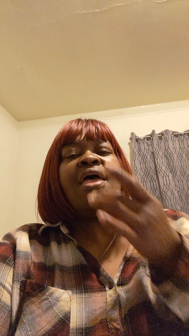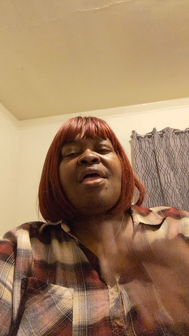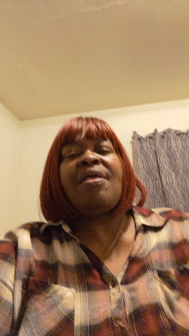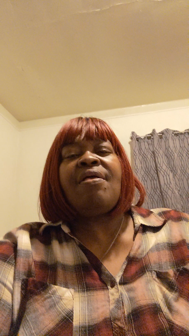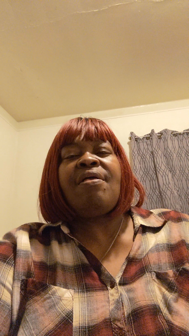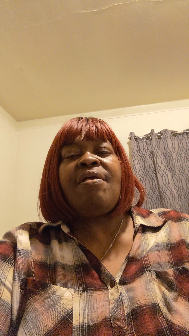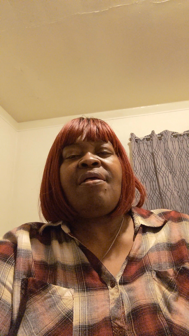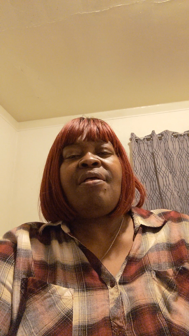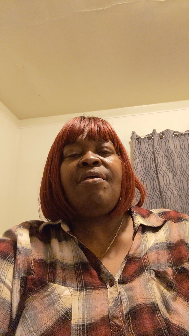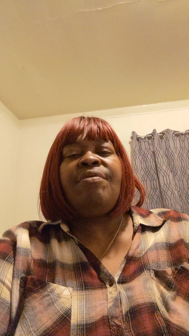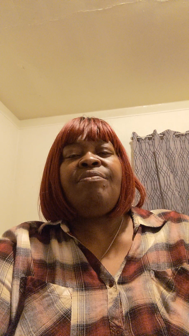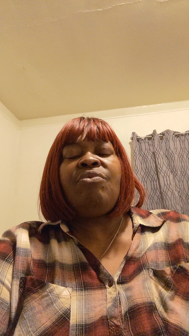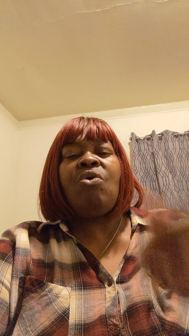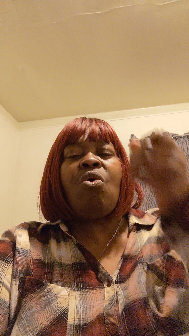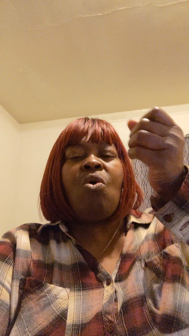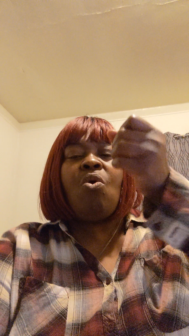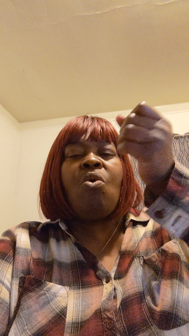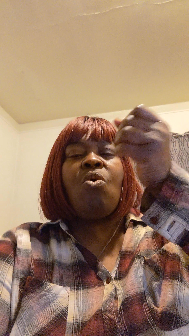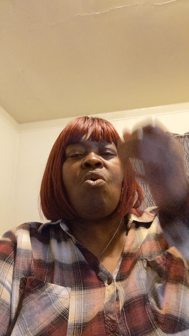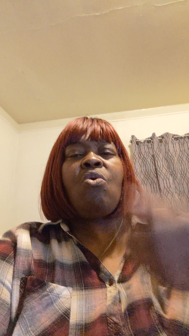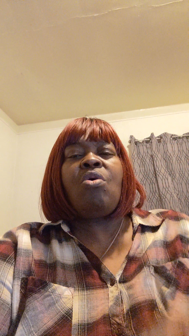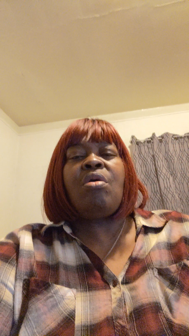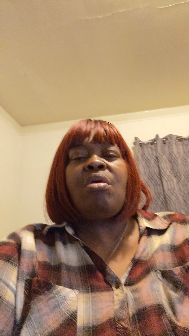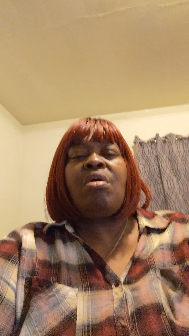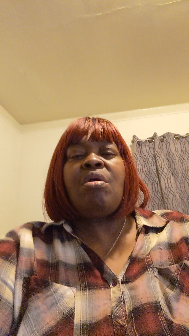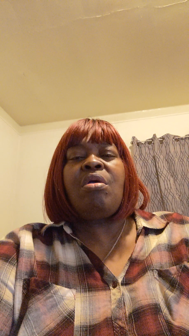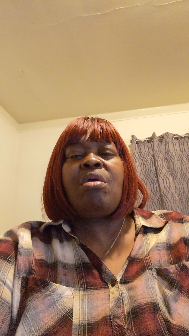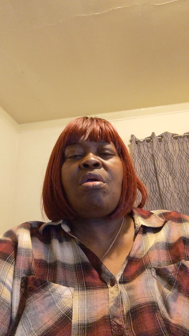hold